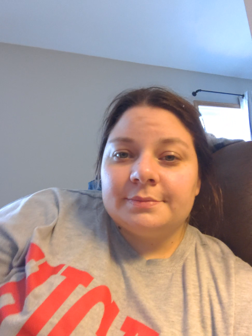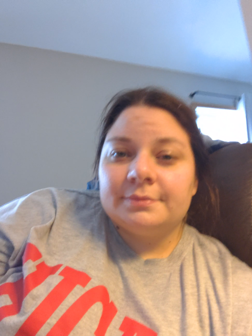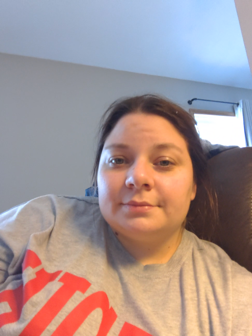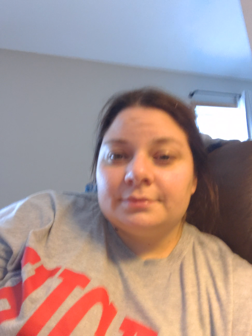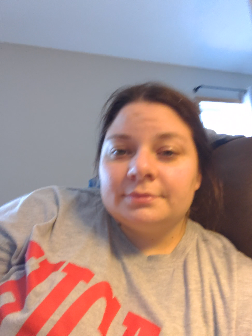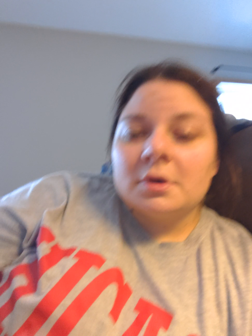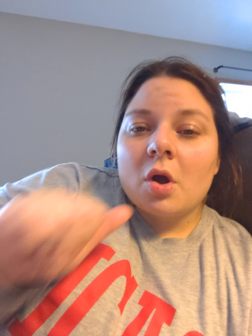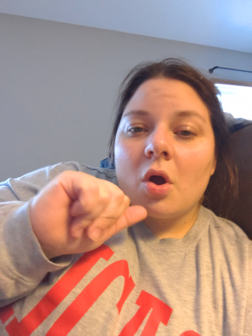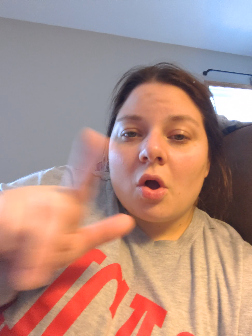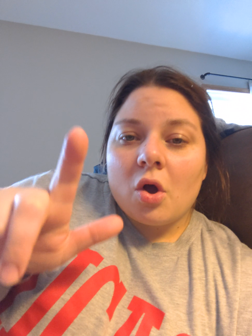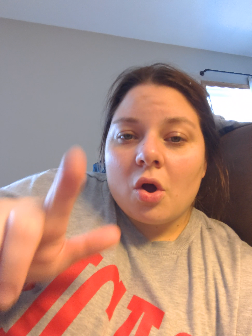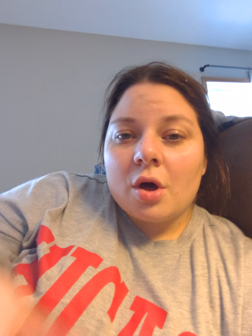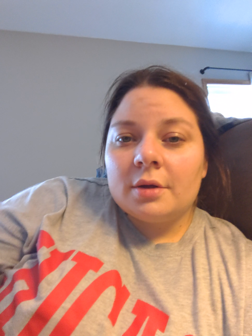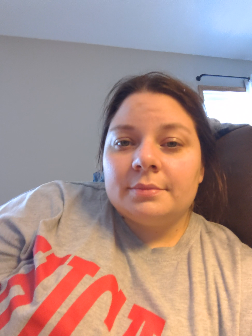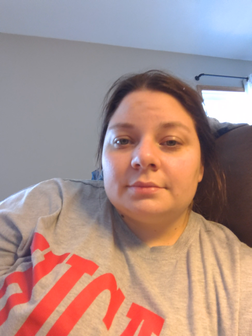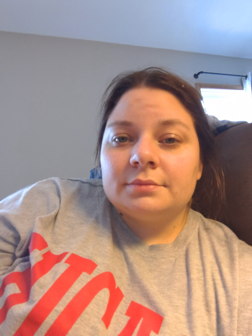all